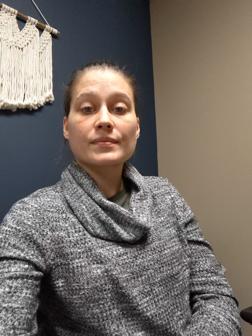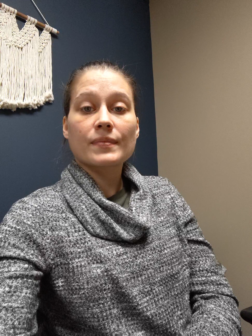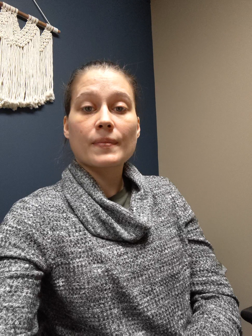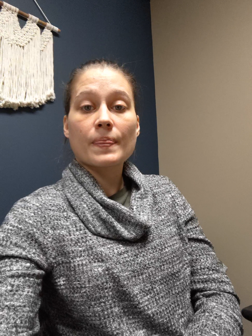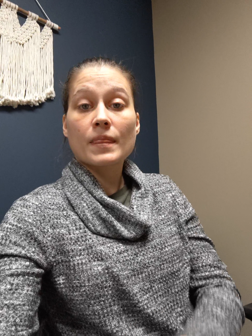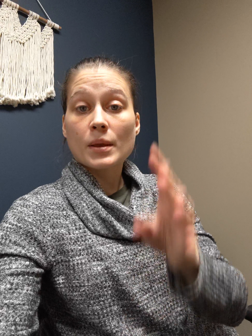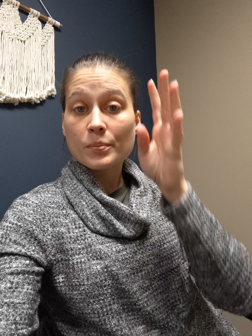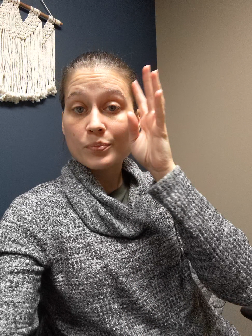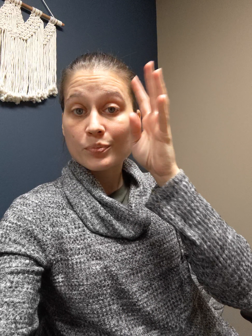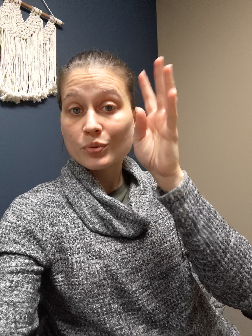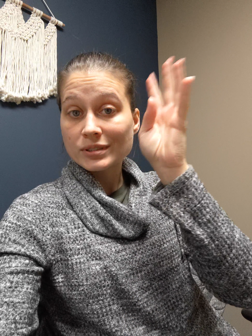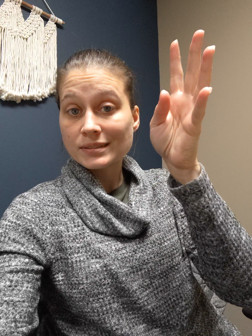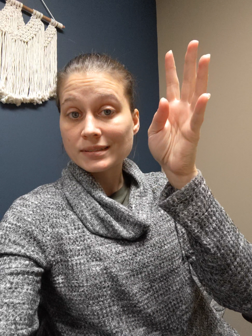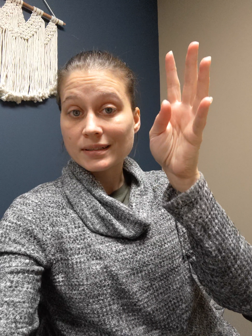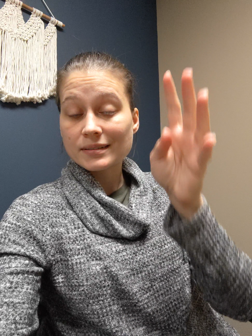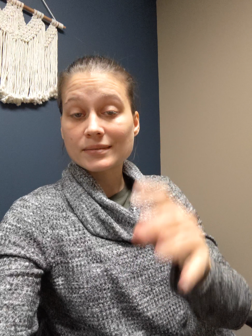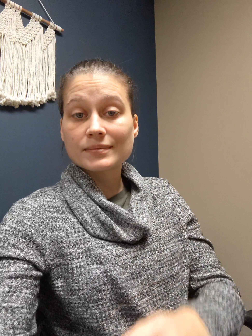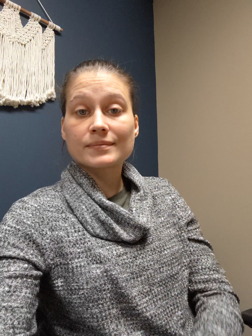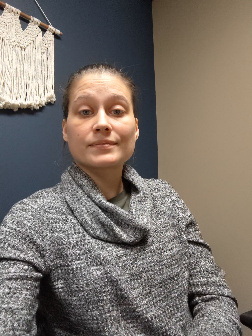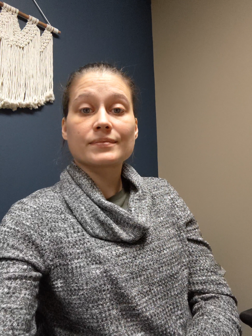pretend